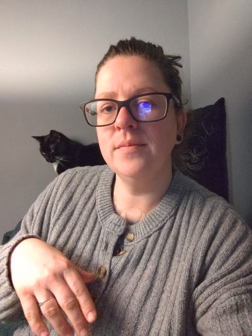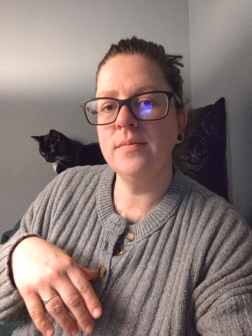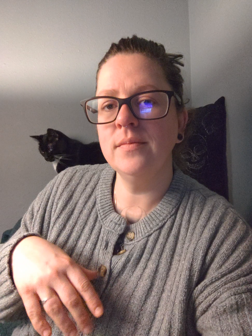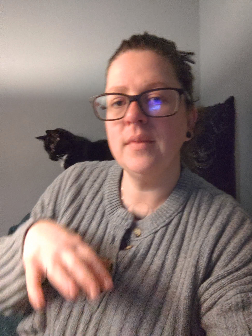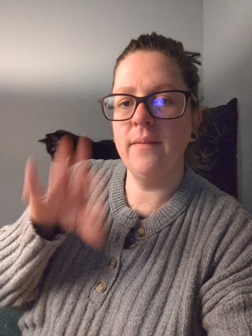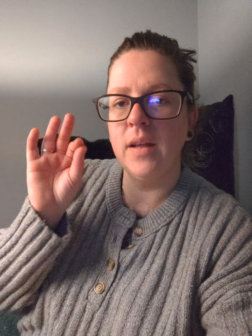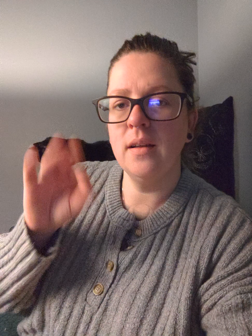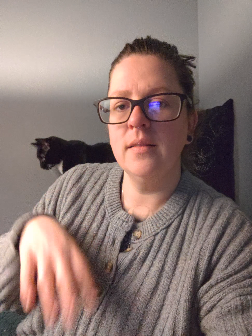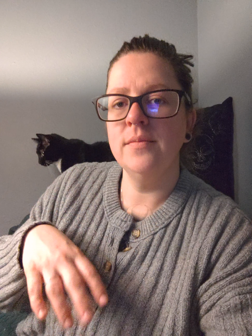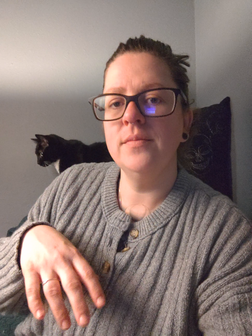find